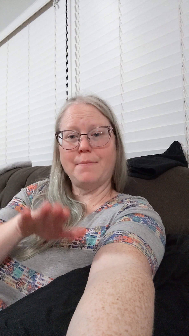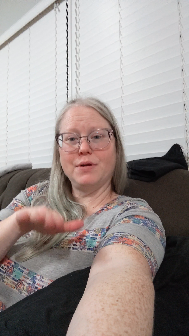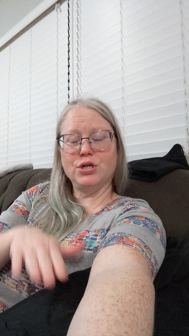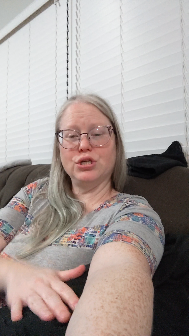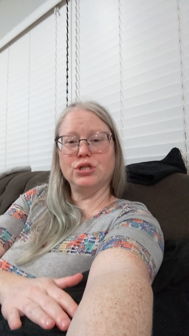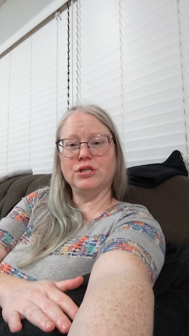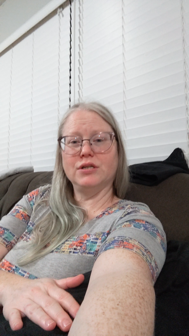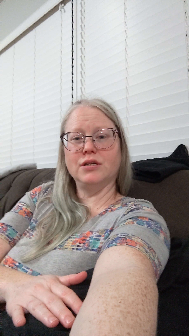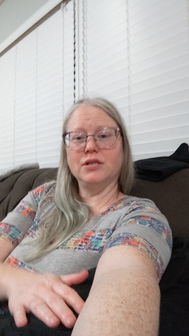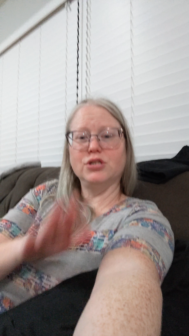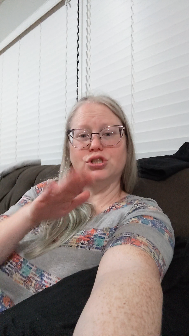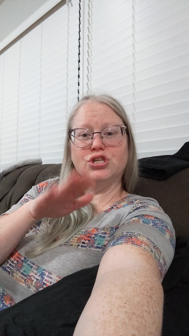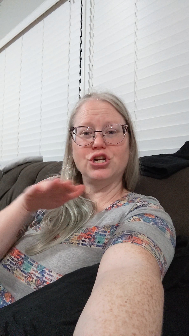children